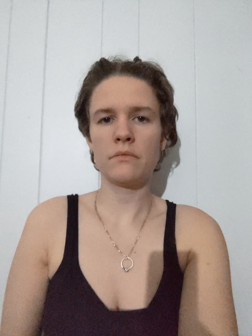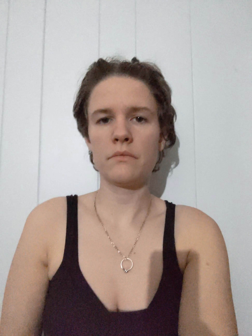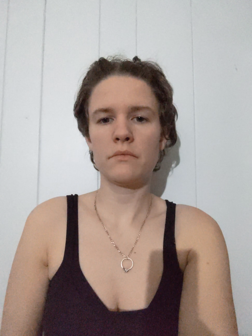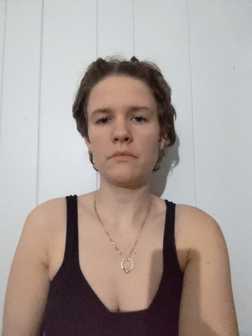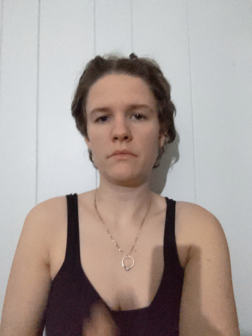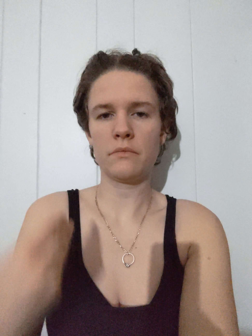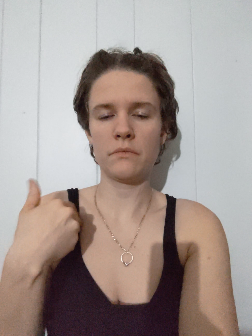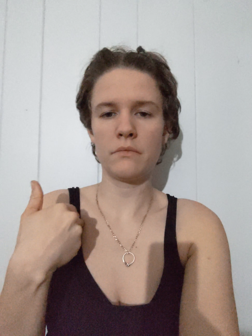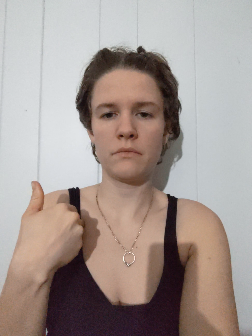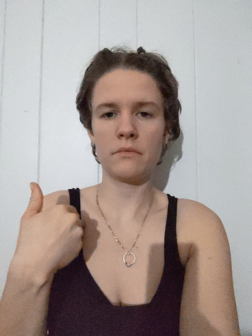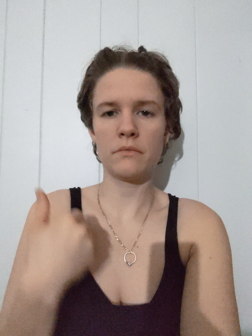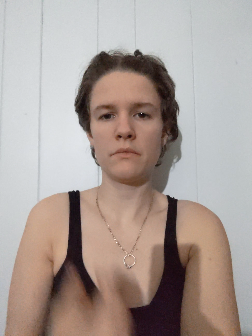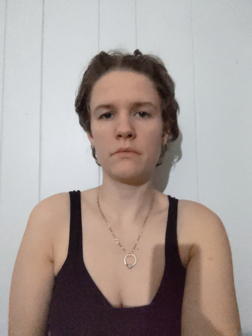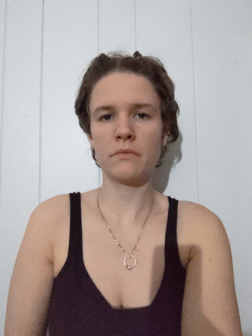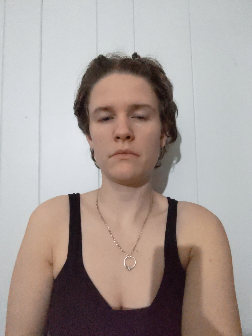have